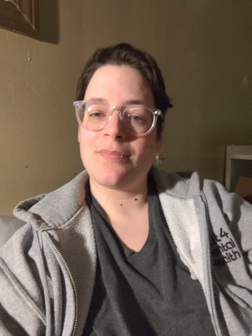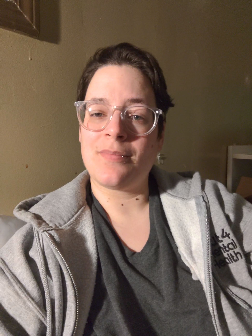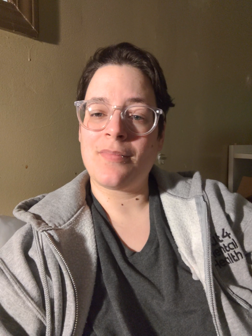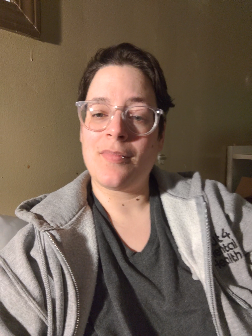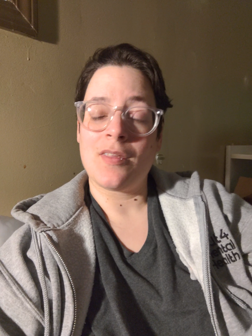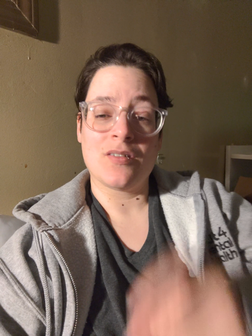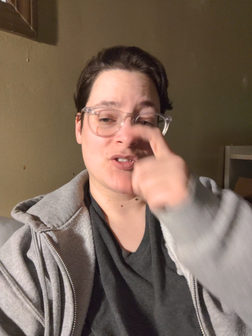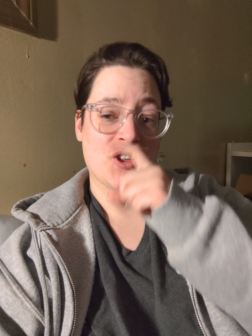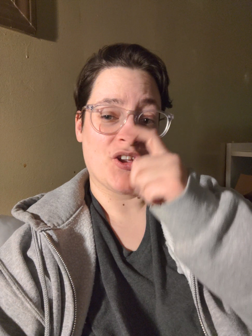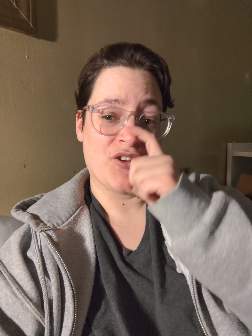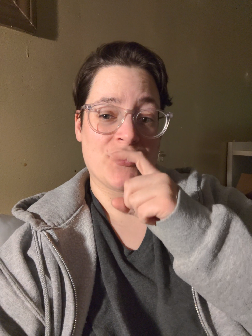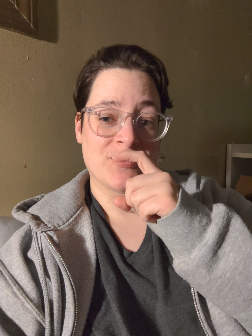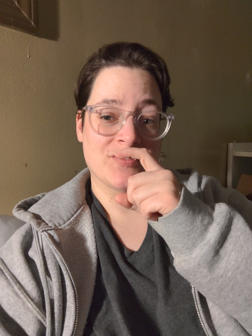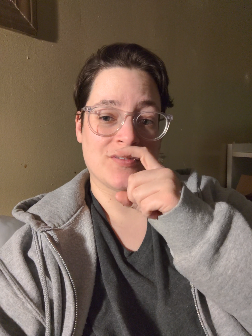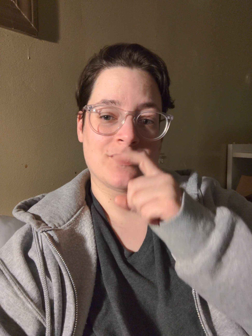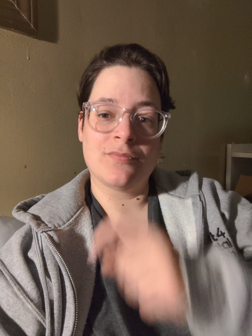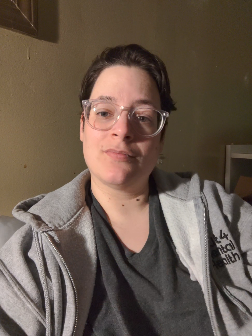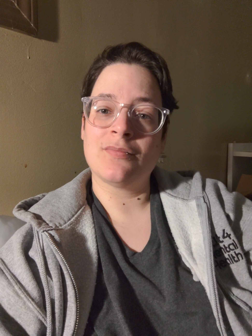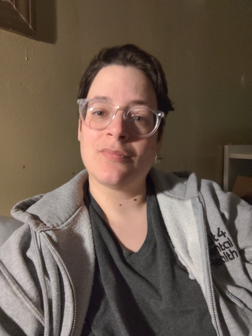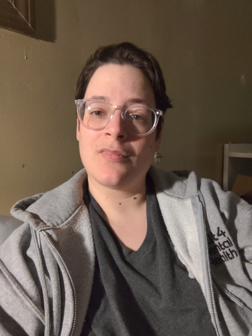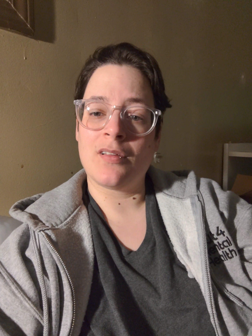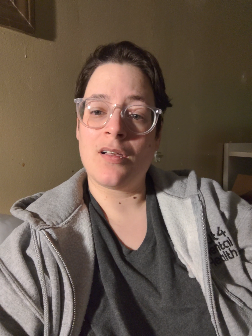doll